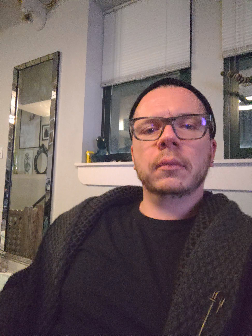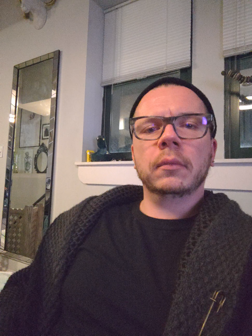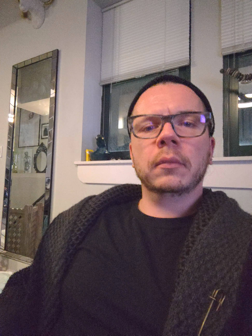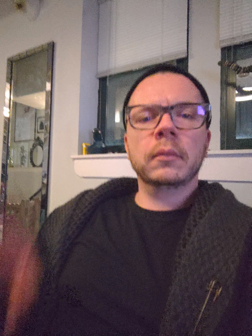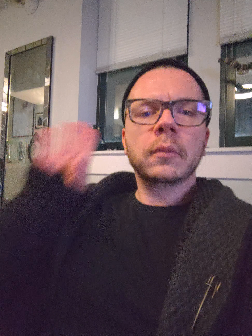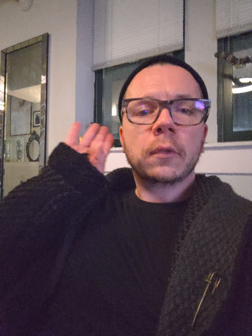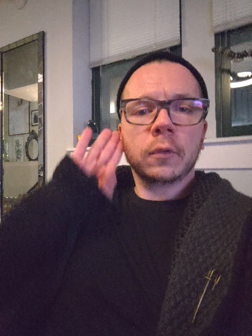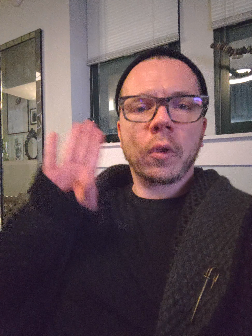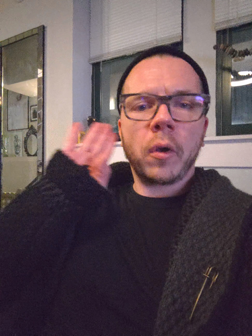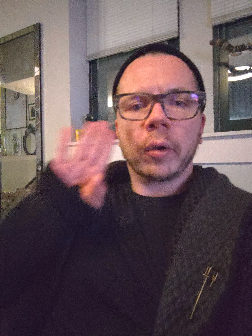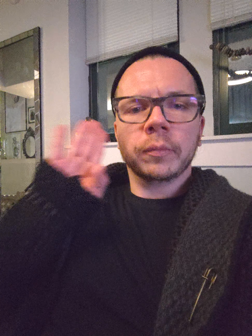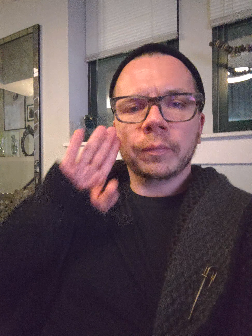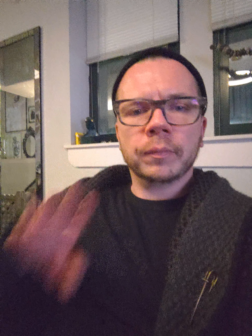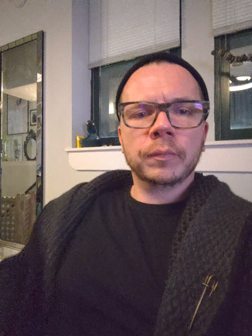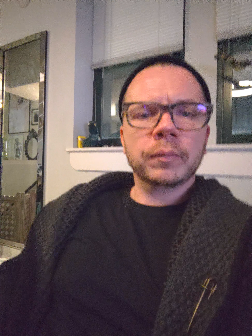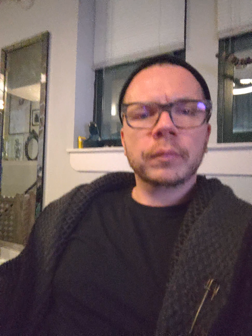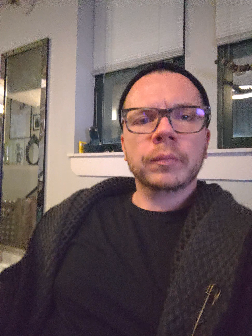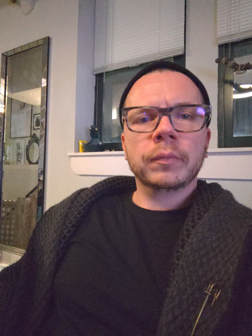dog